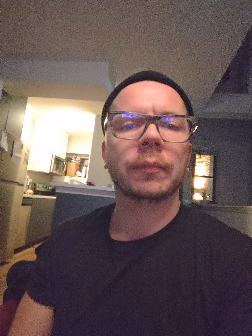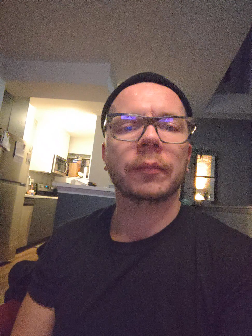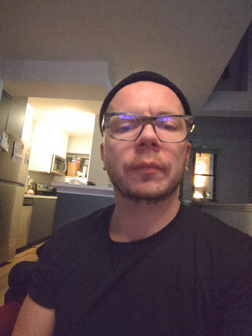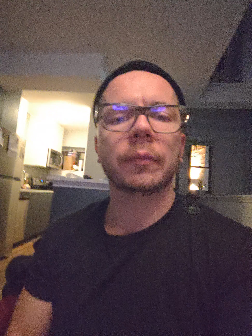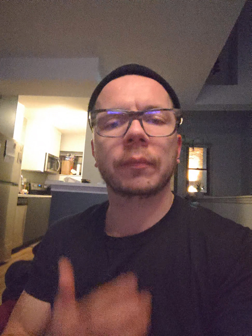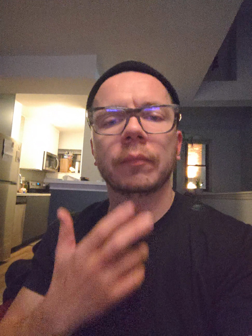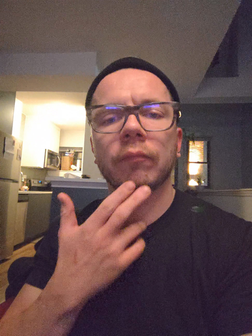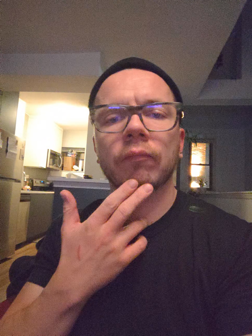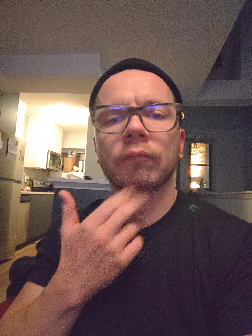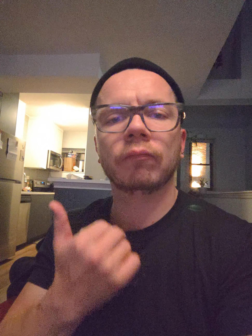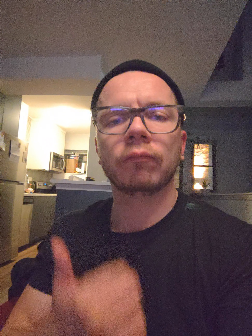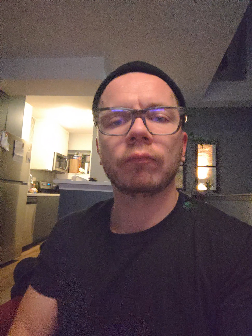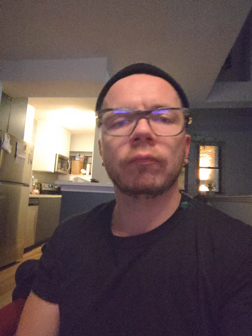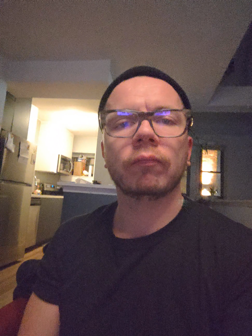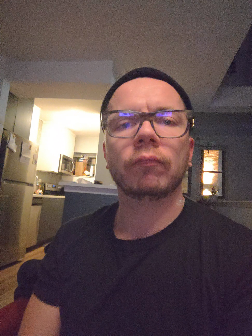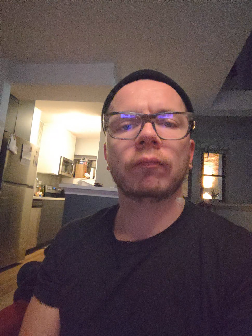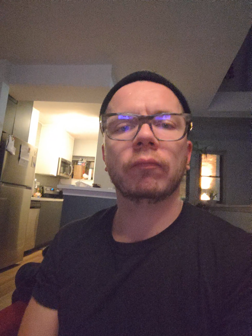cute